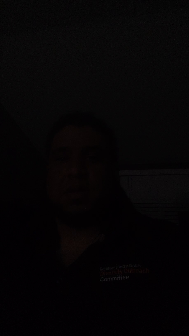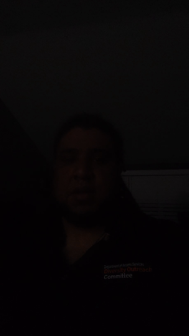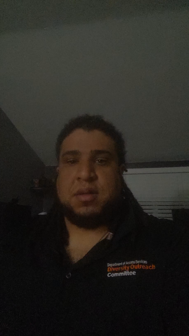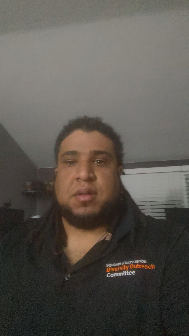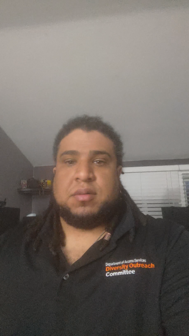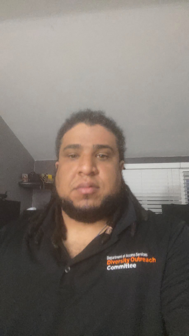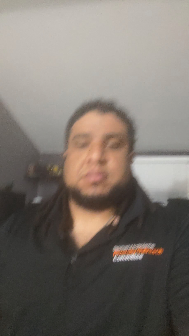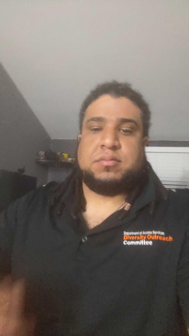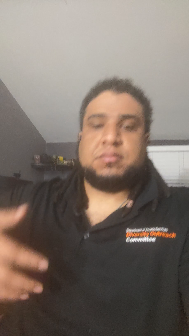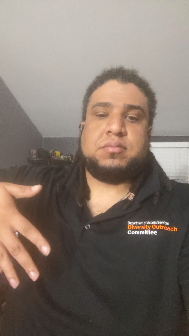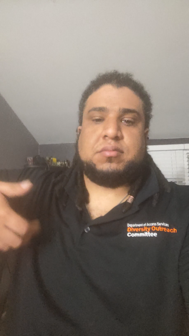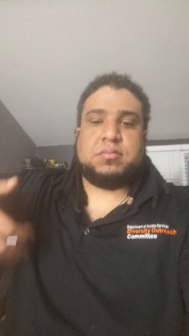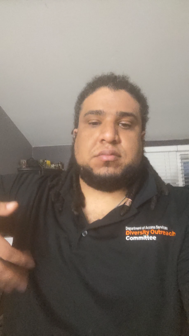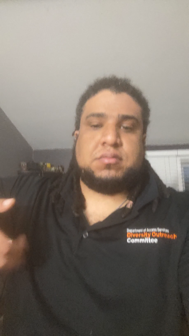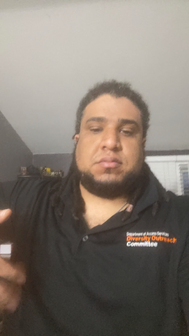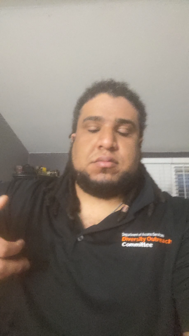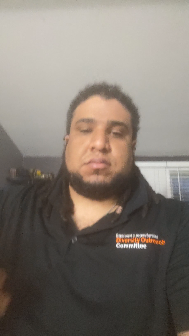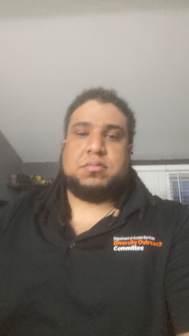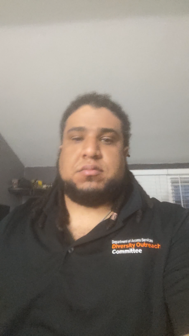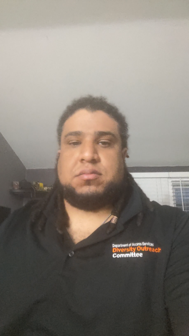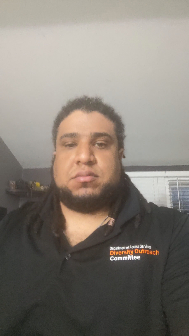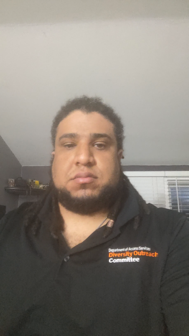monkey